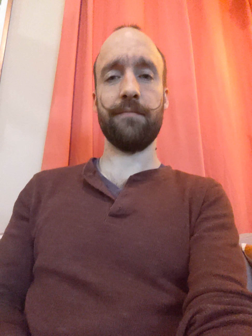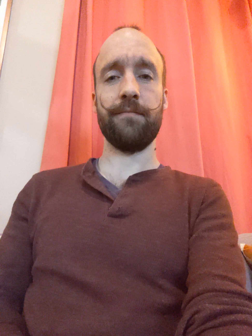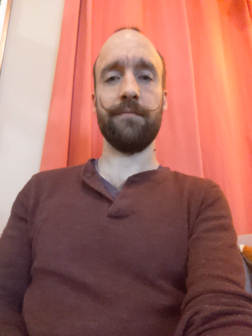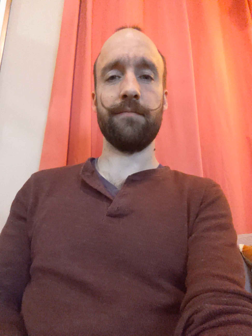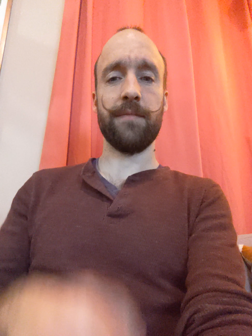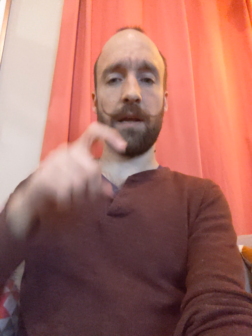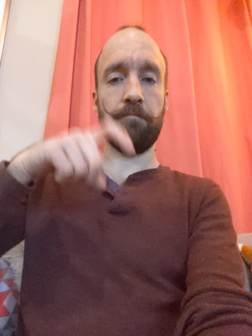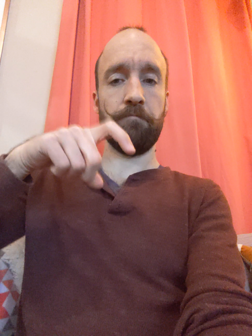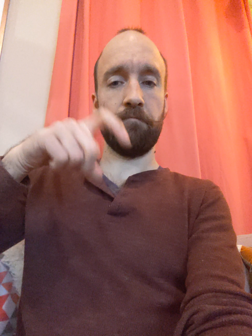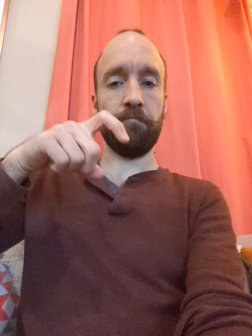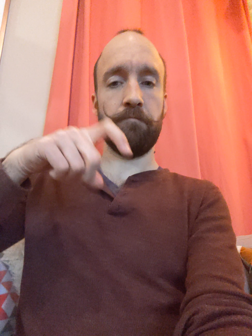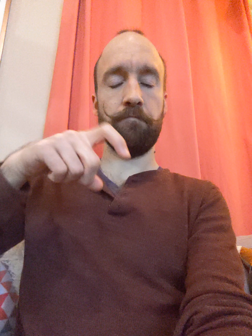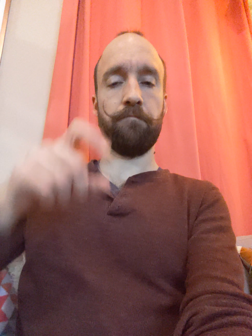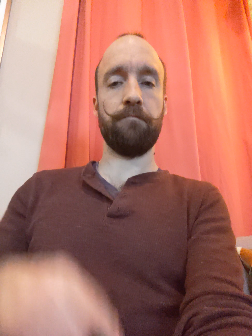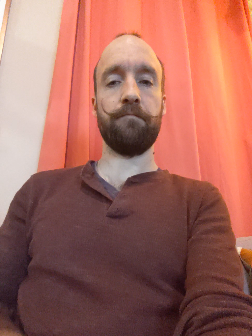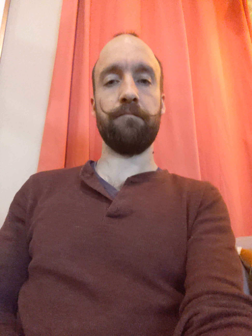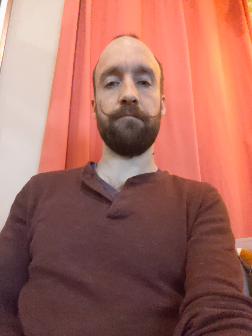time